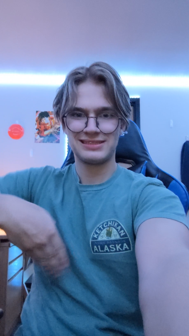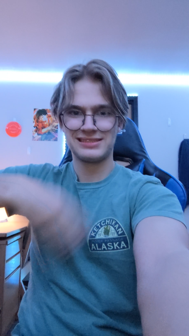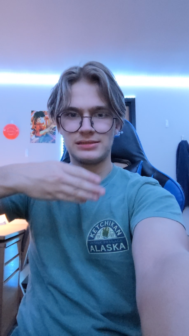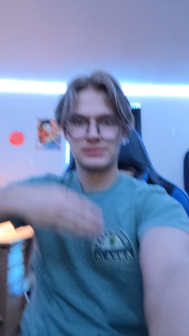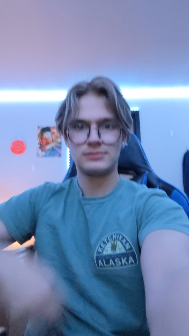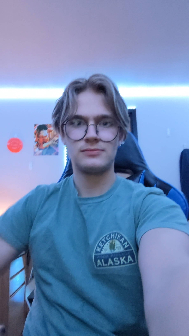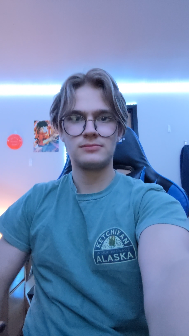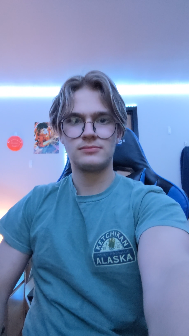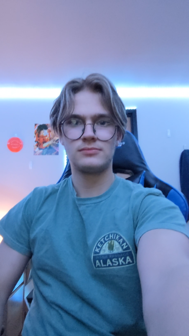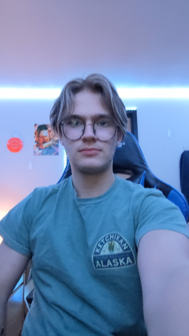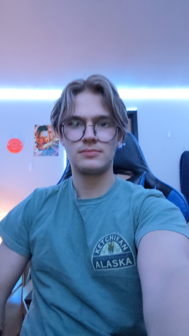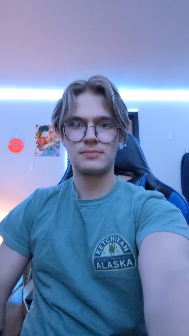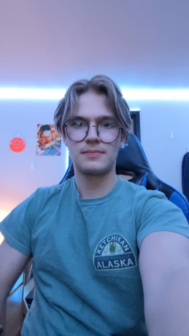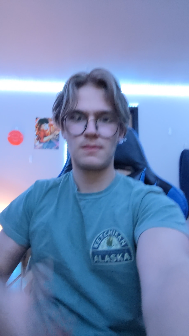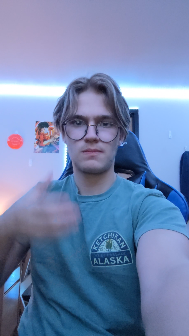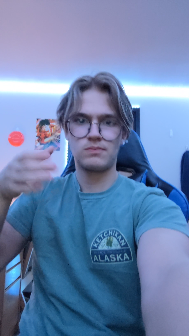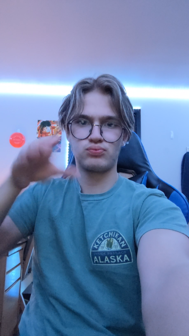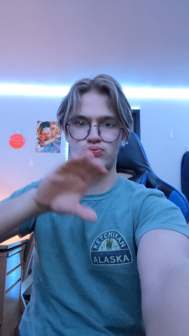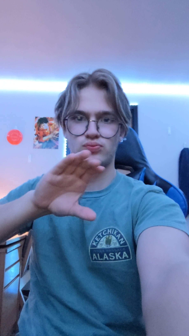pour